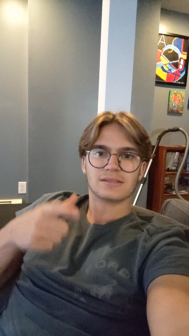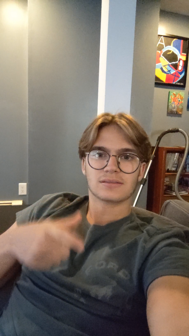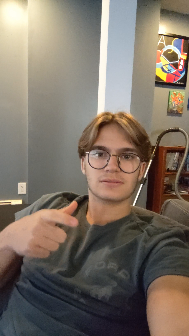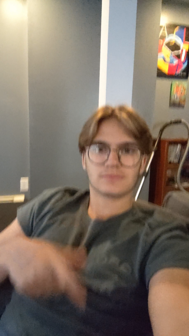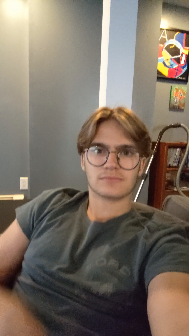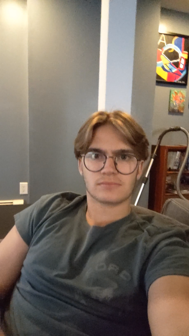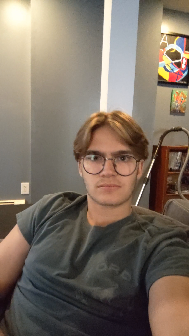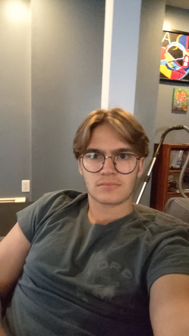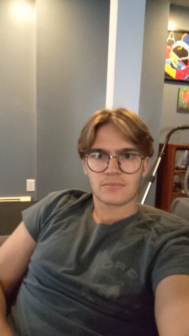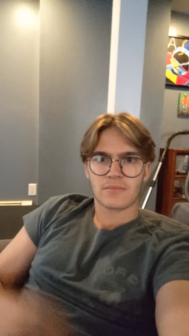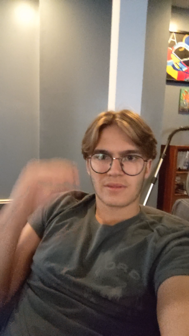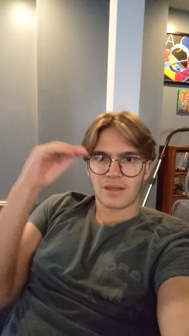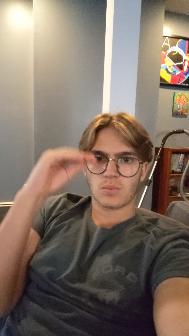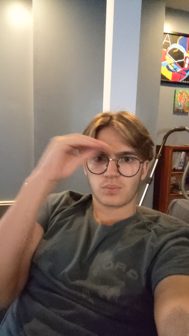dinosaur